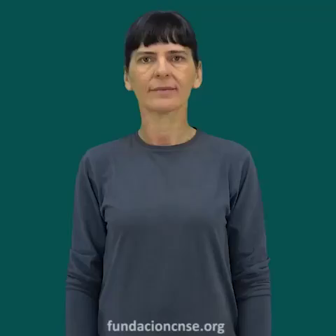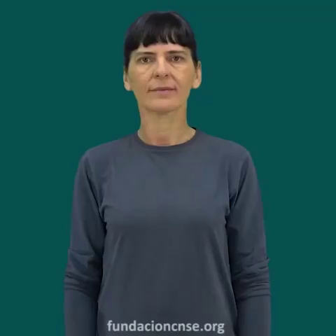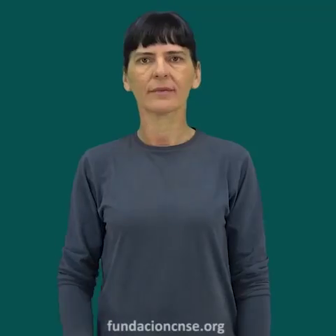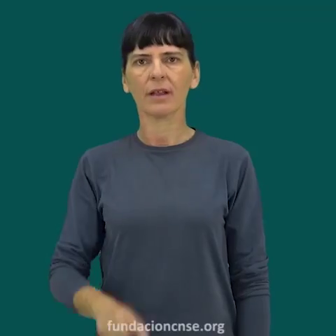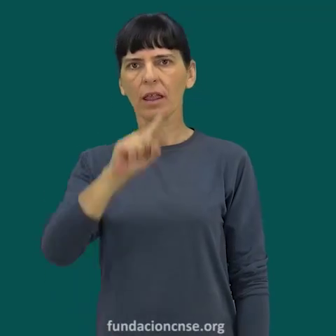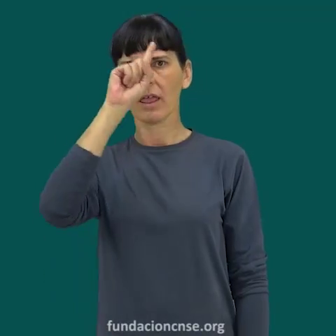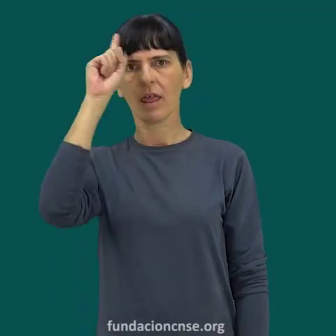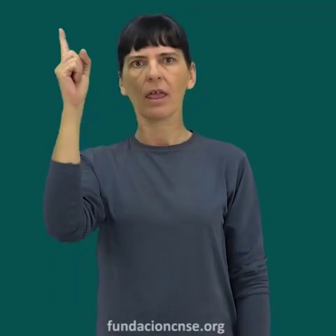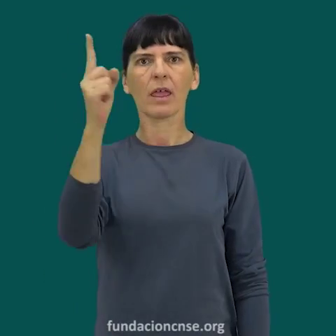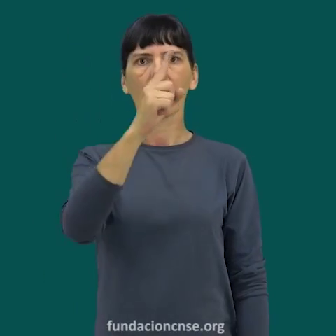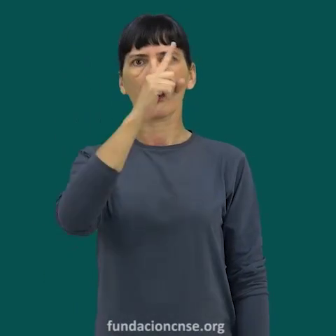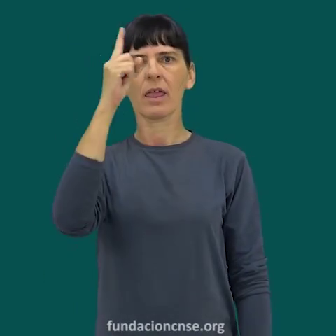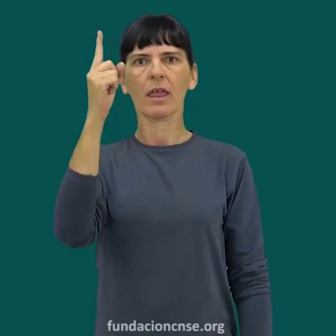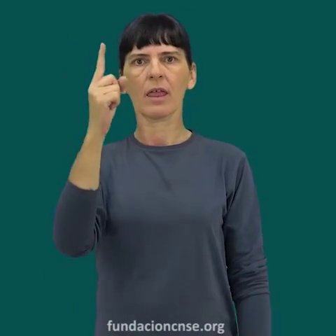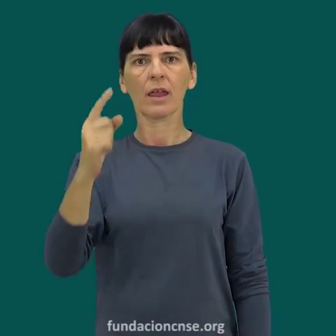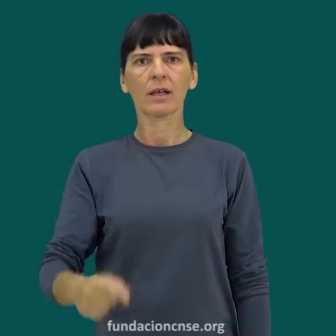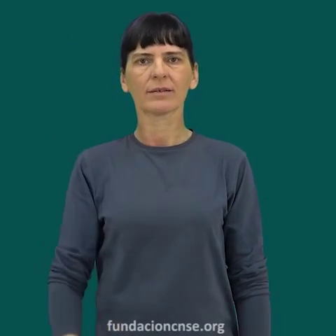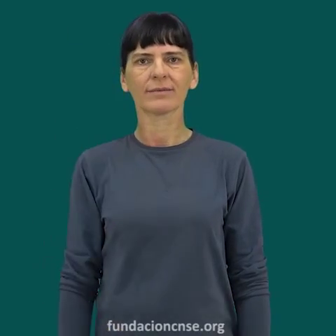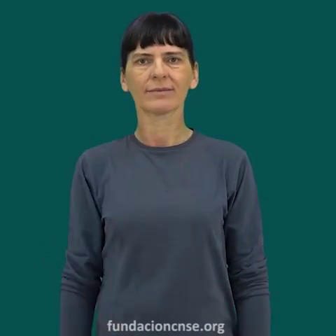mareo